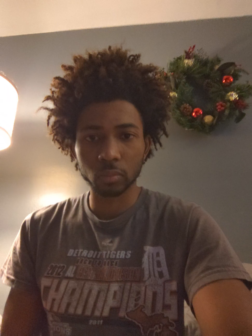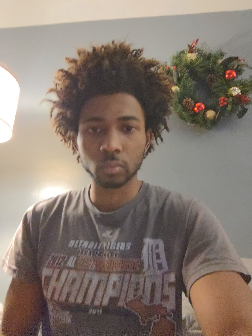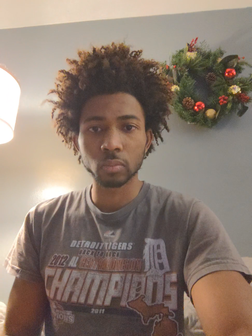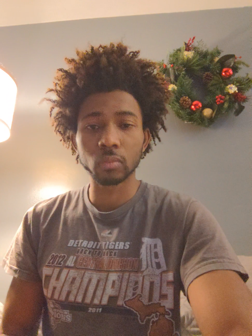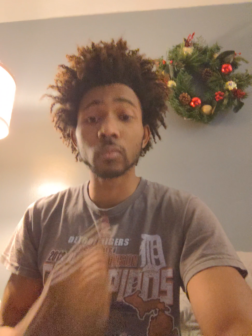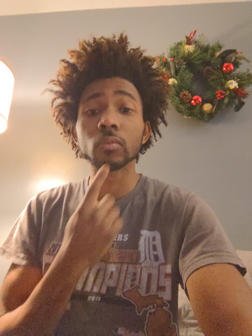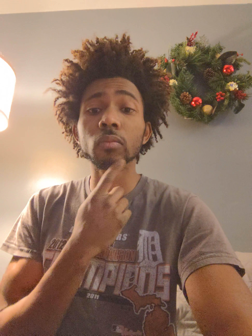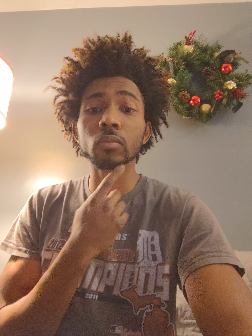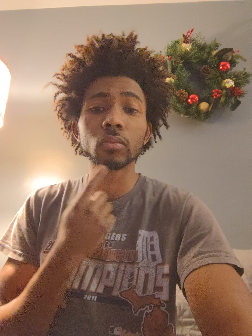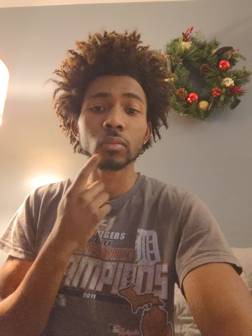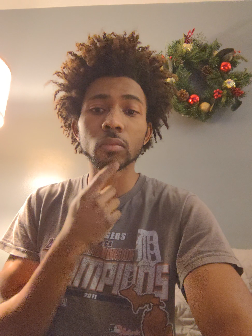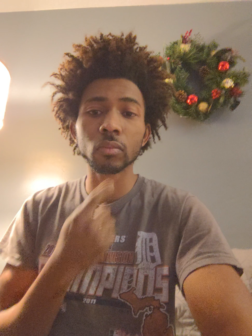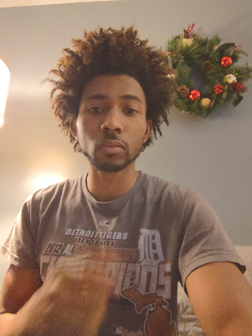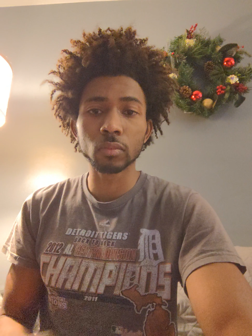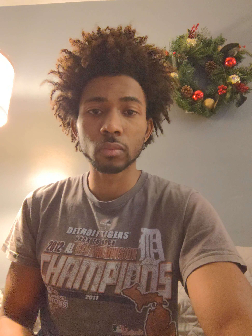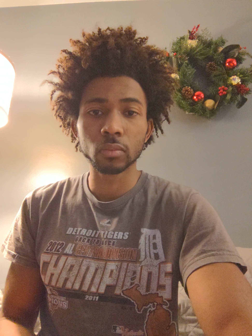chin